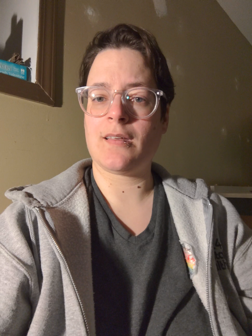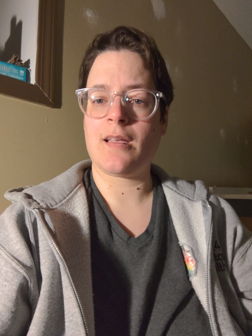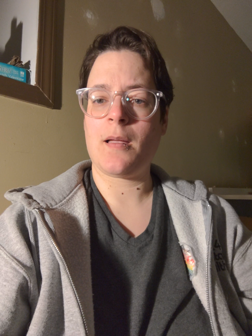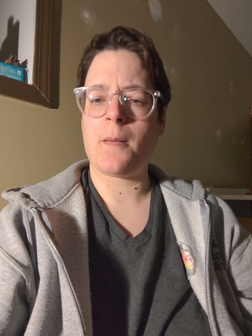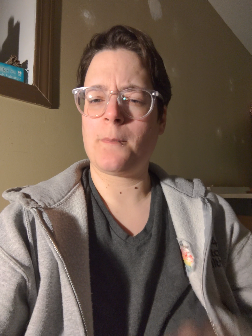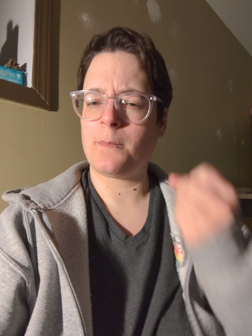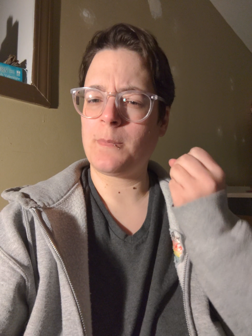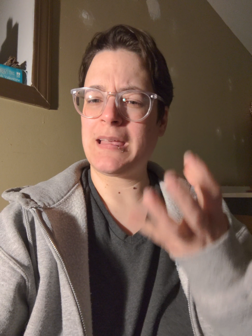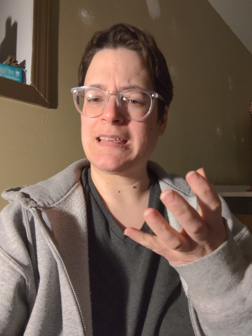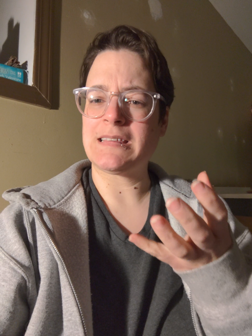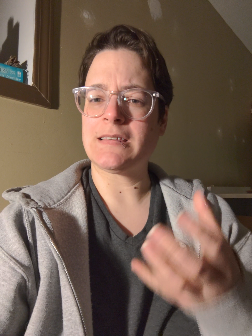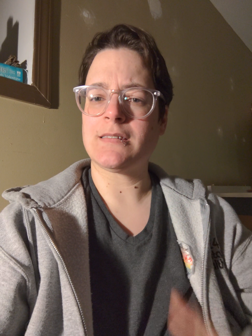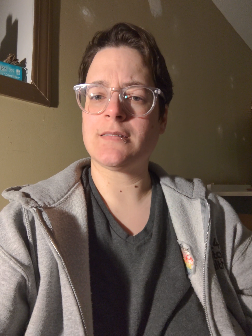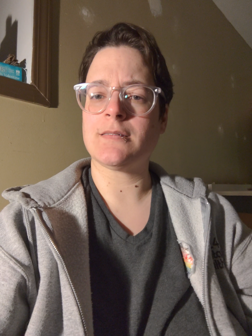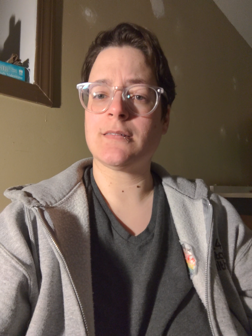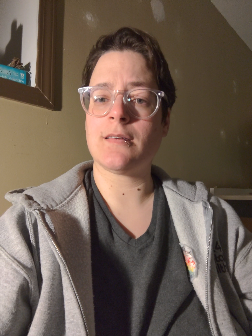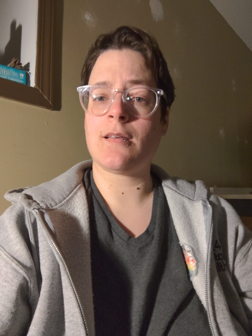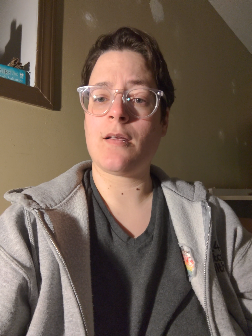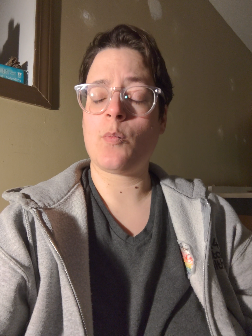many